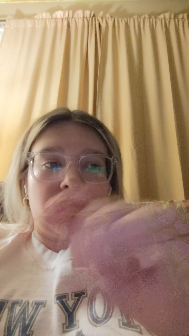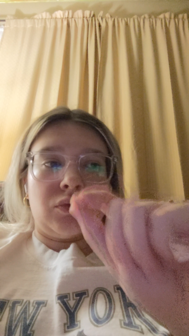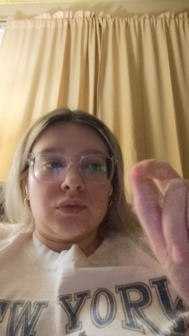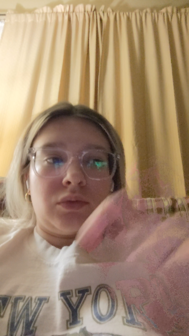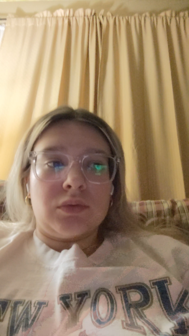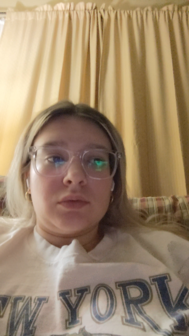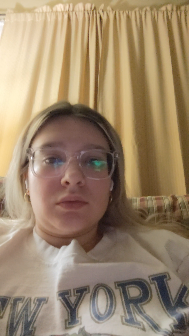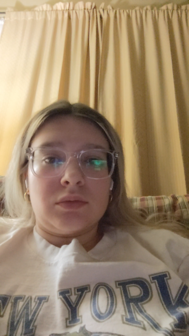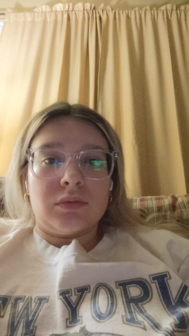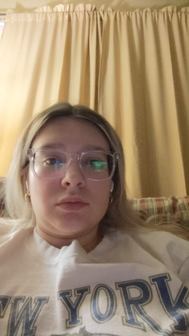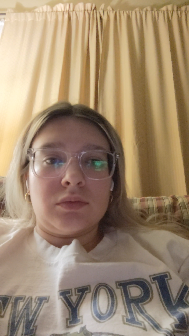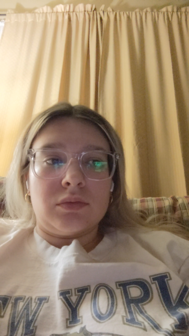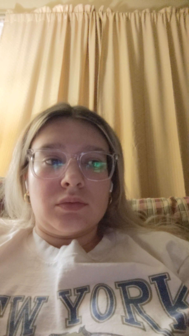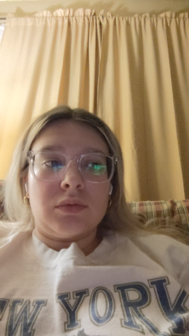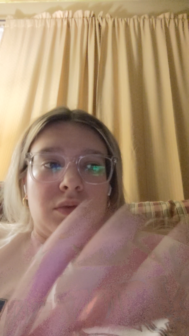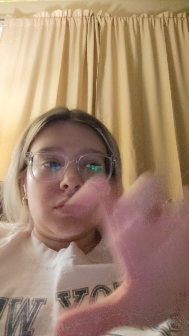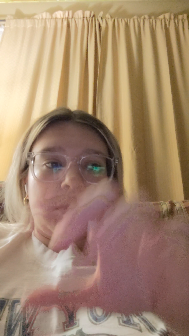does